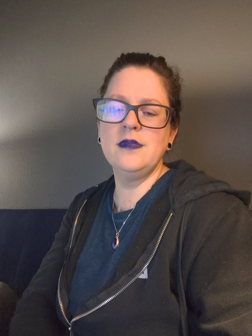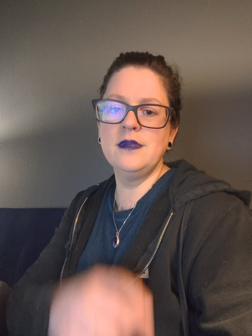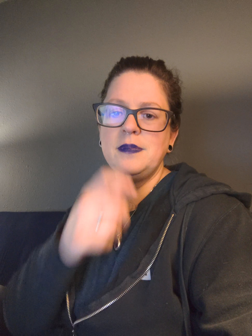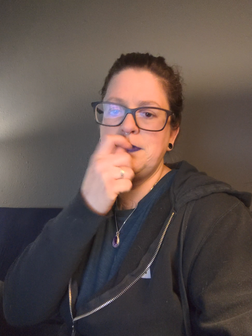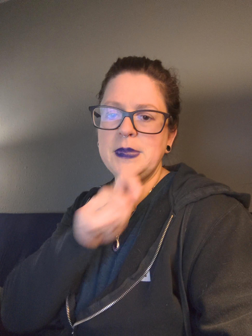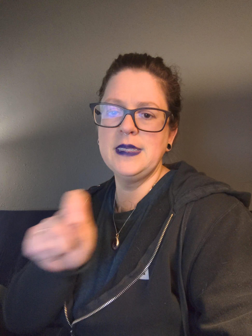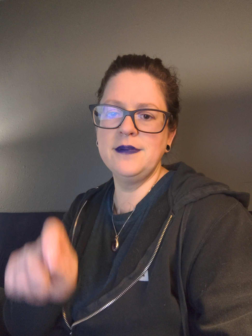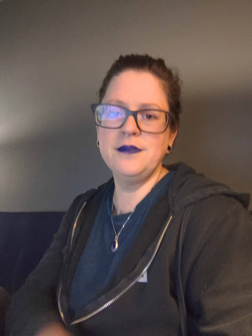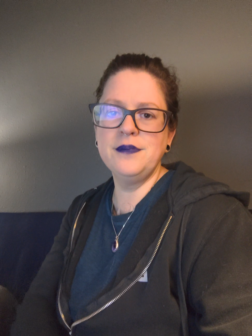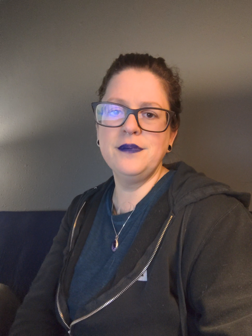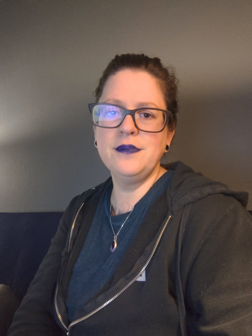pen